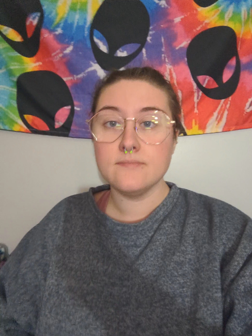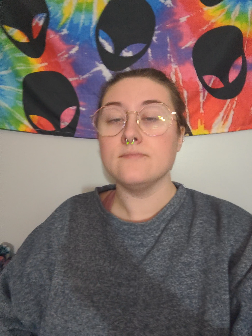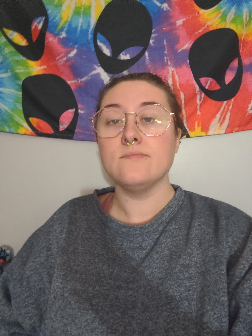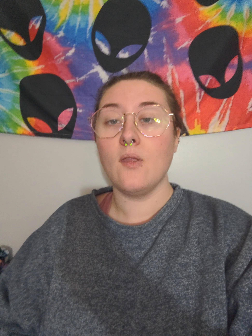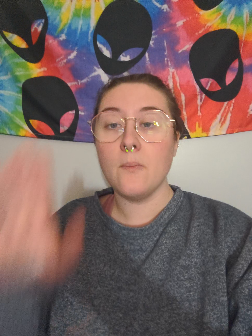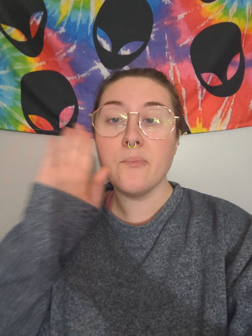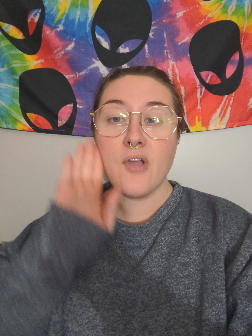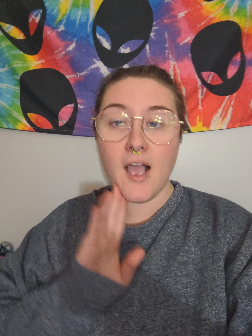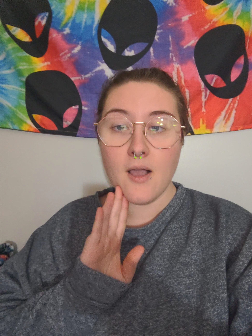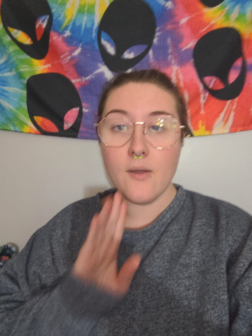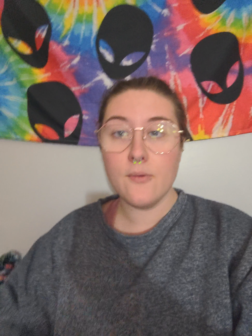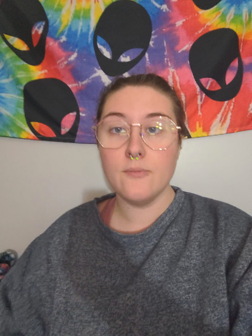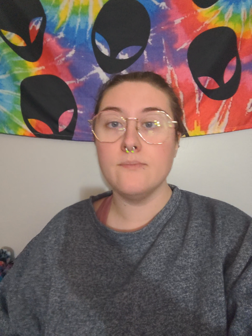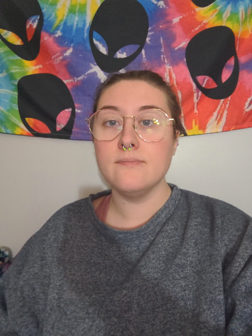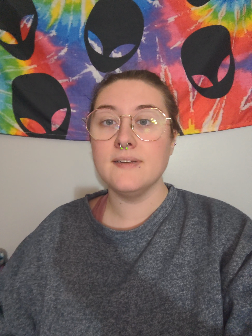brown